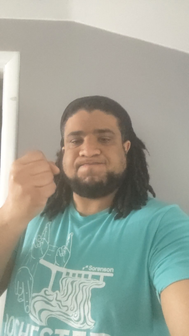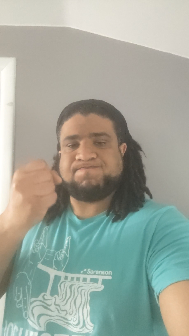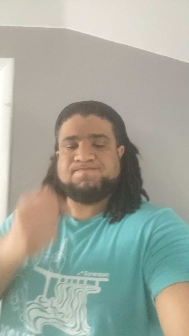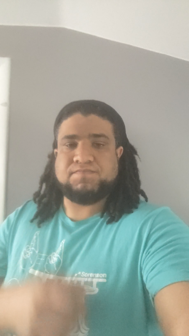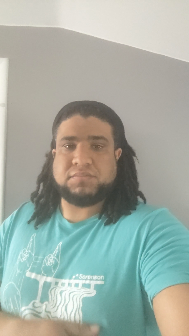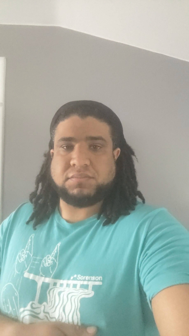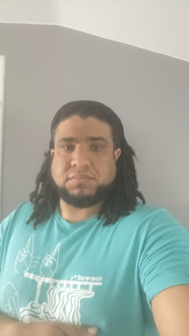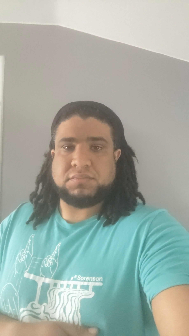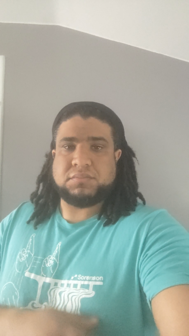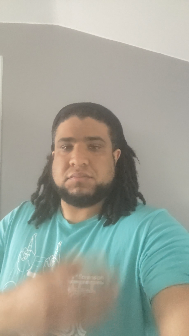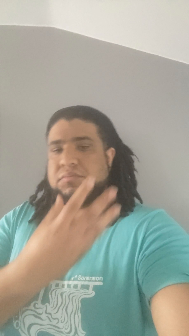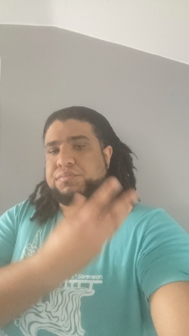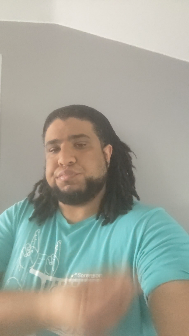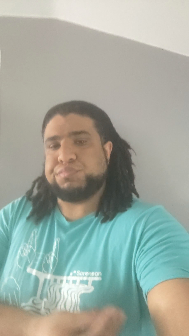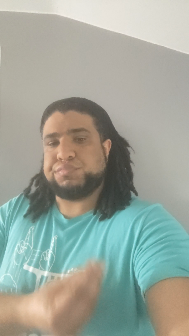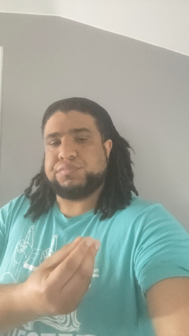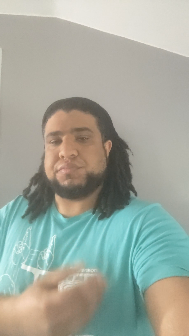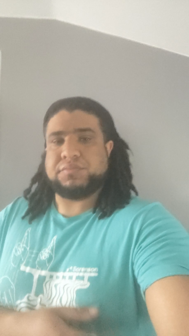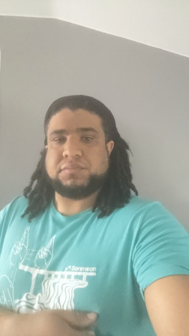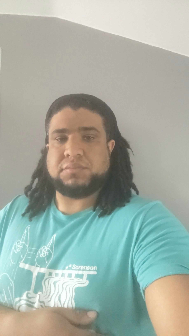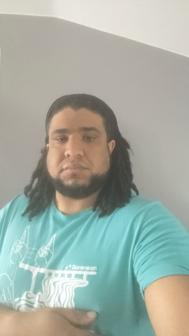poor